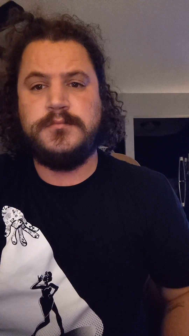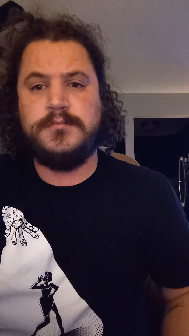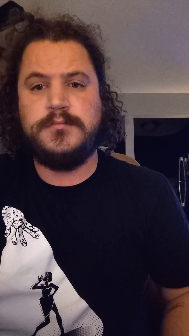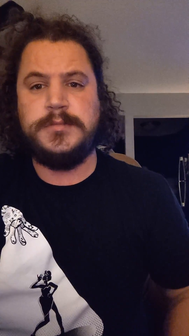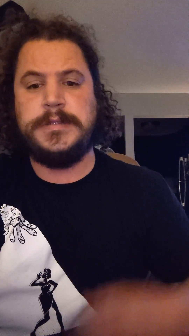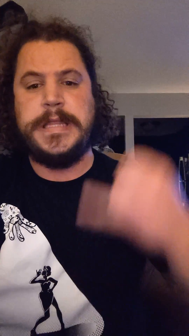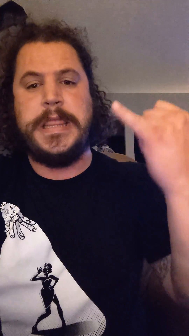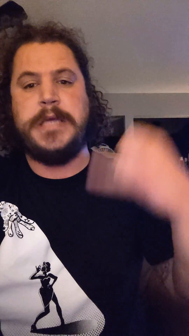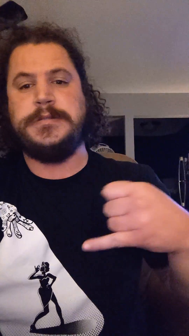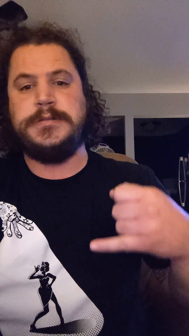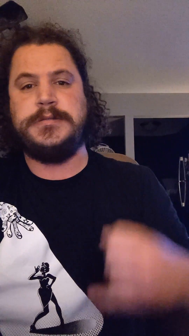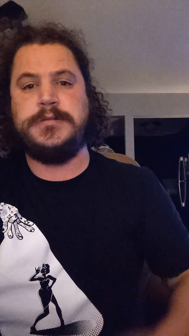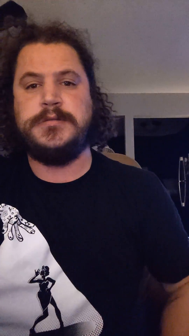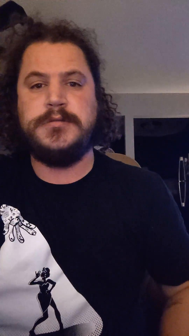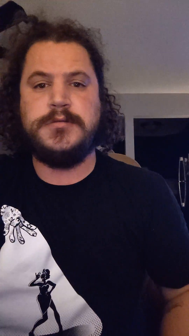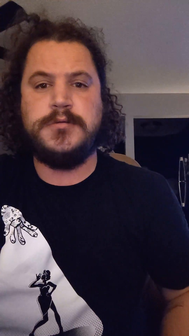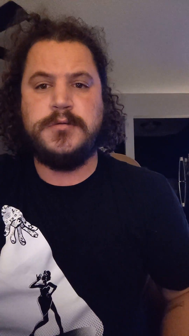last